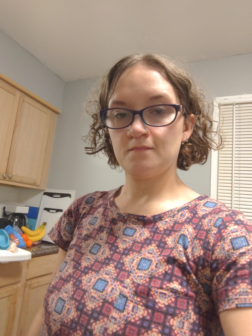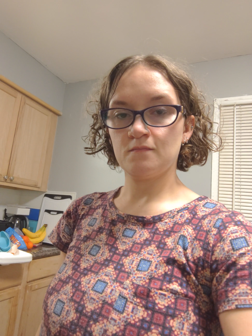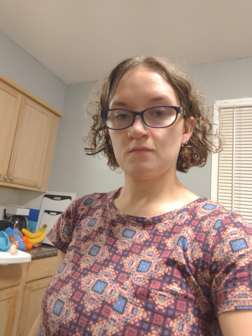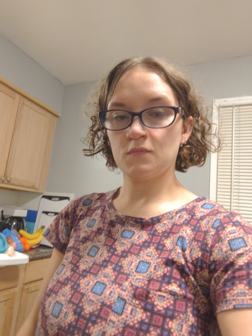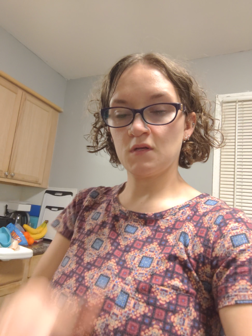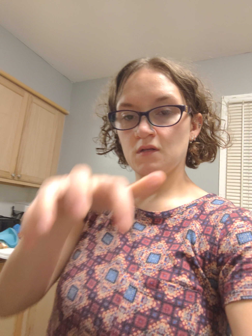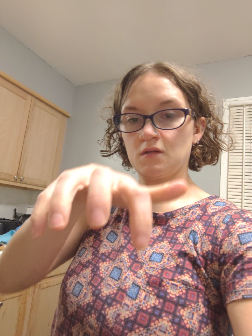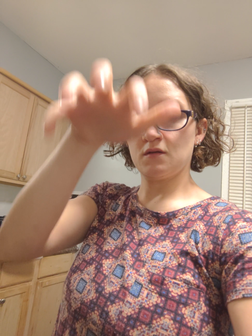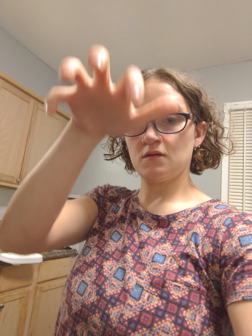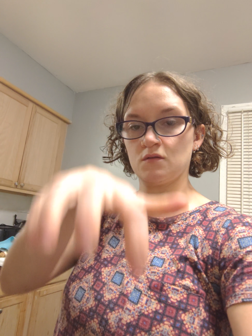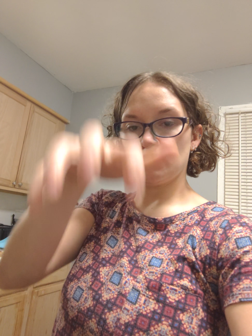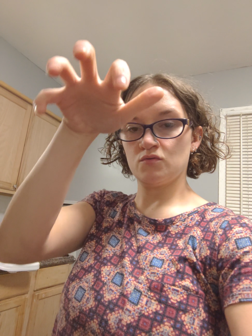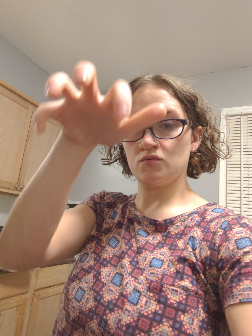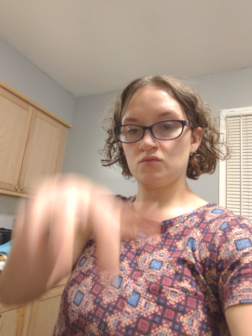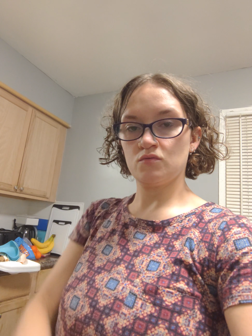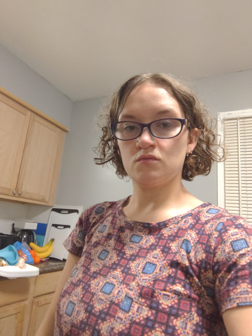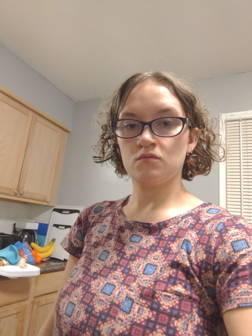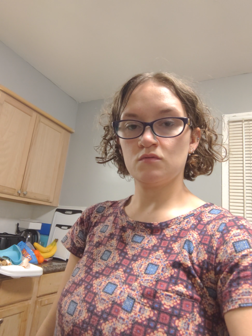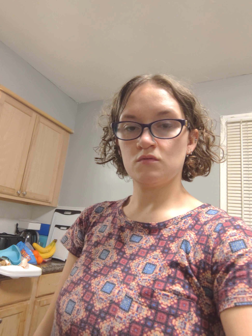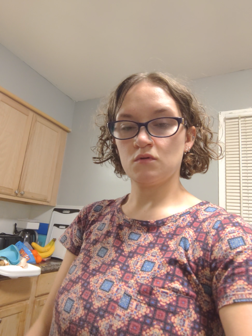alligator